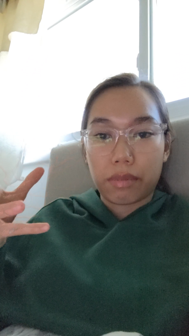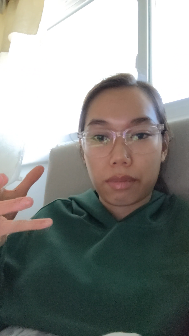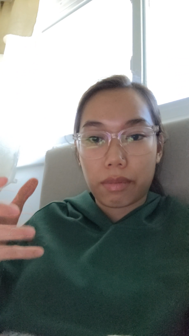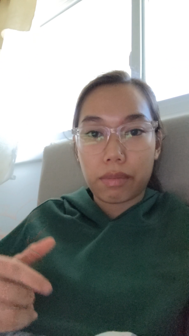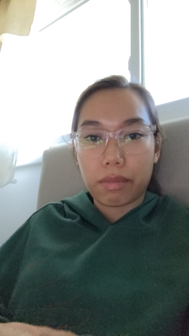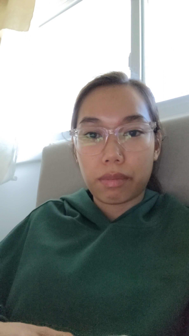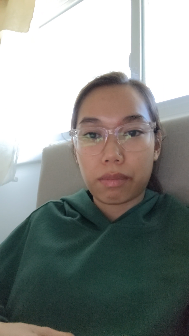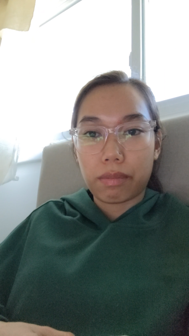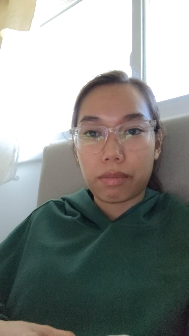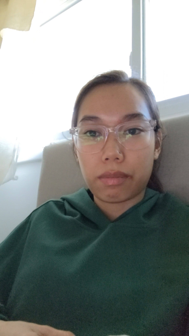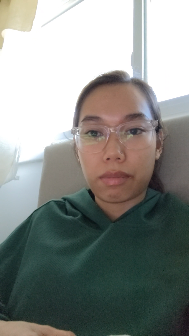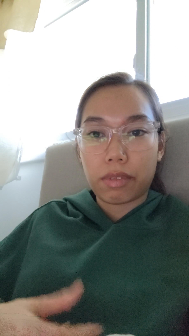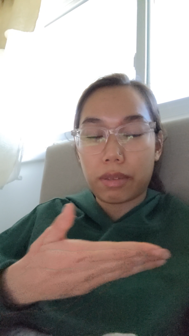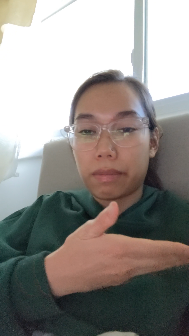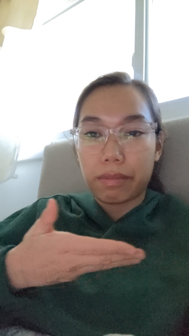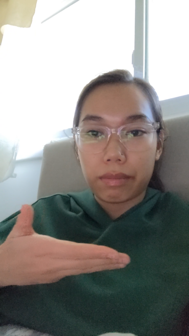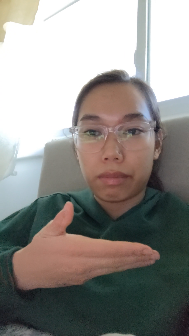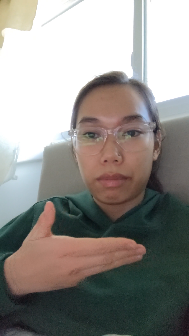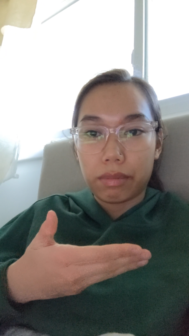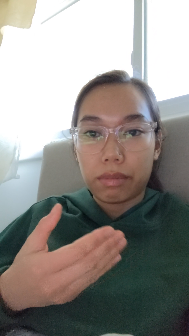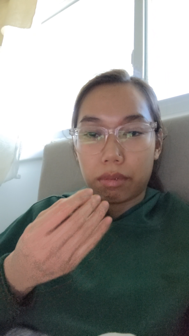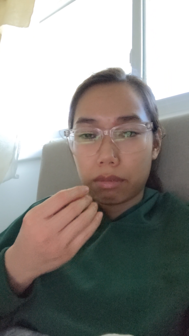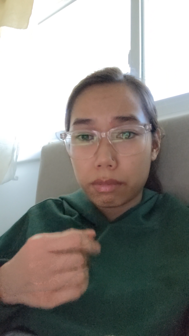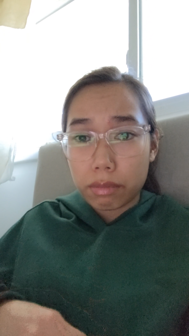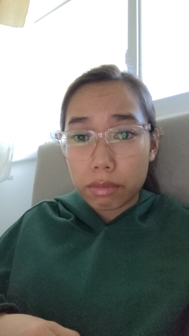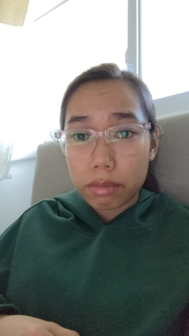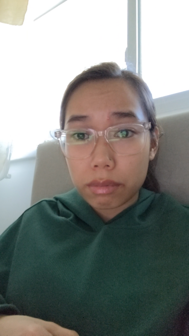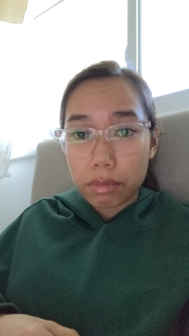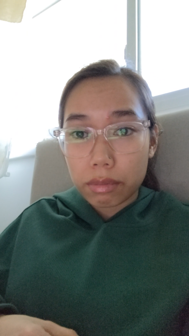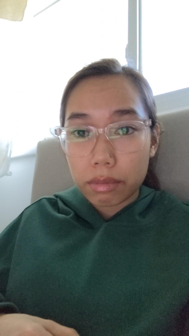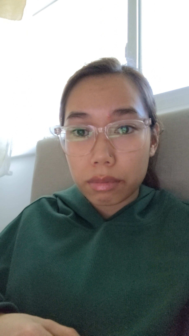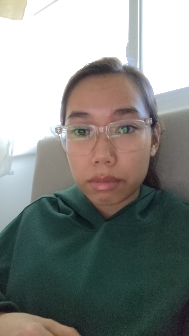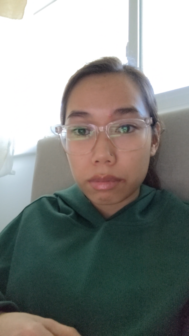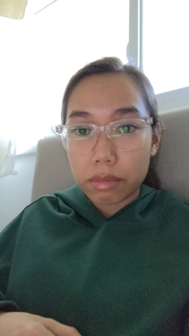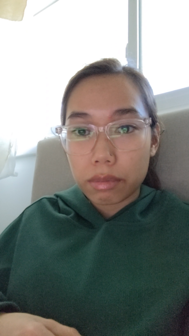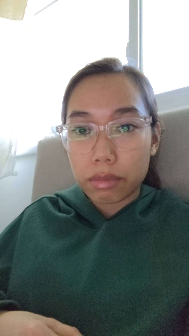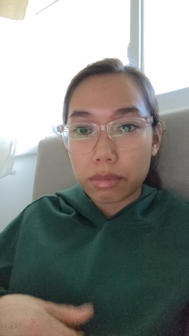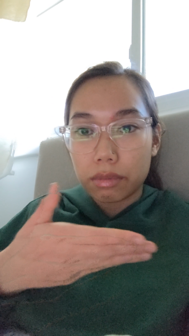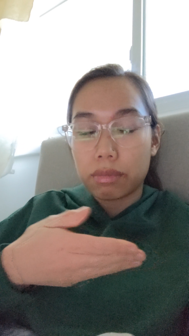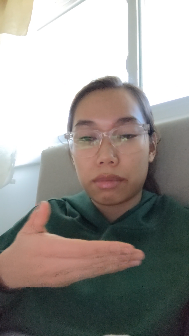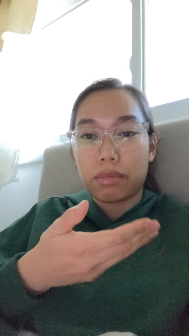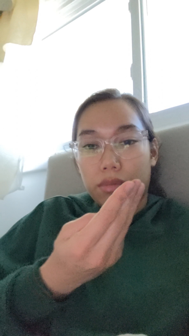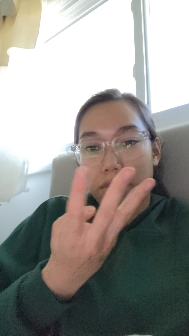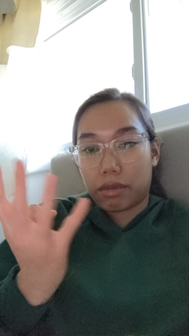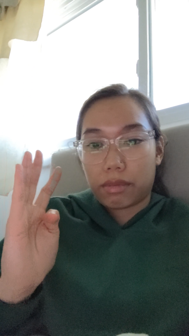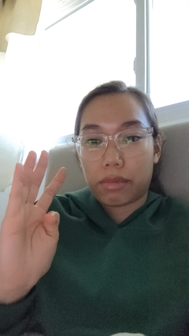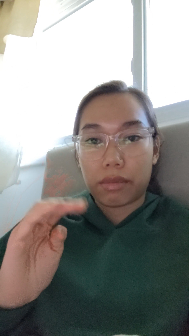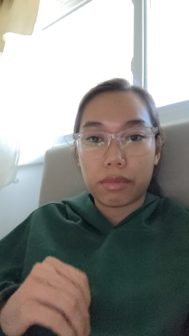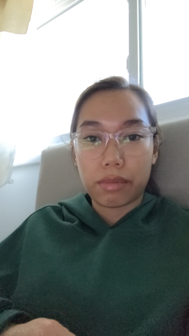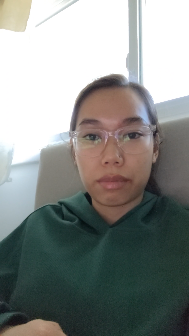crib